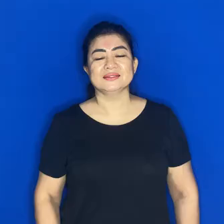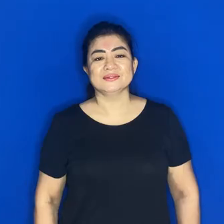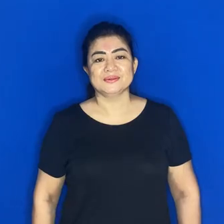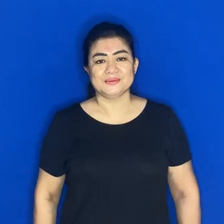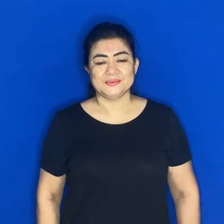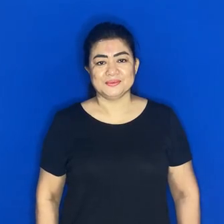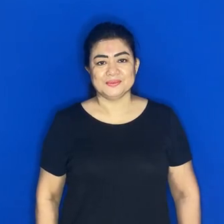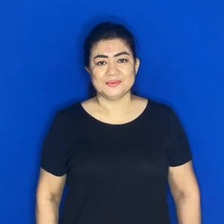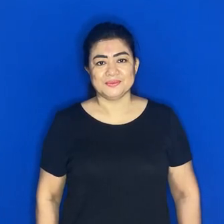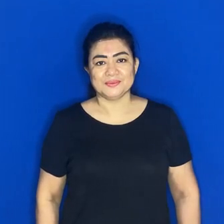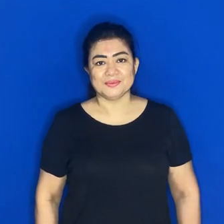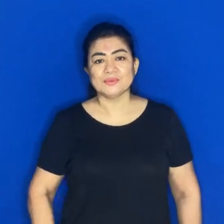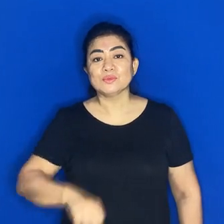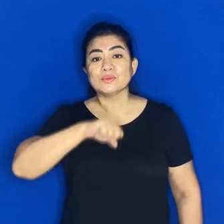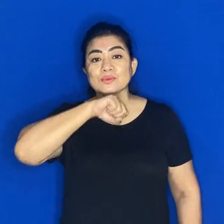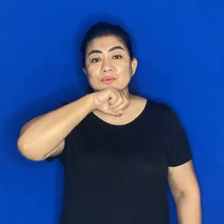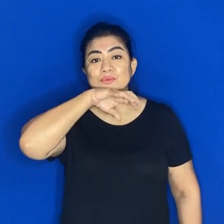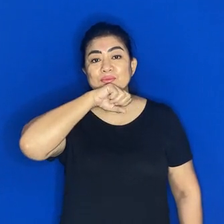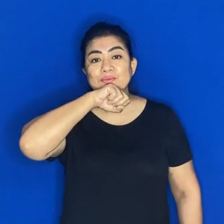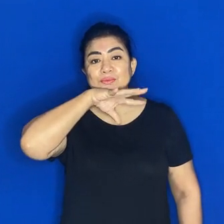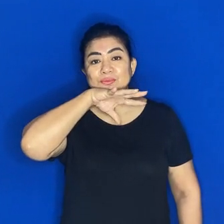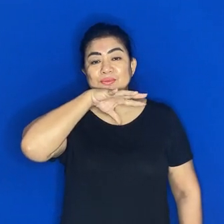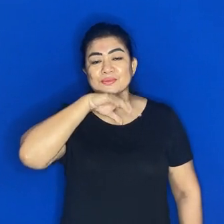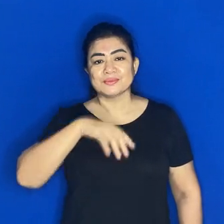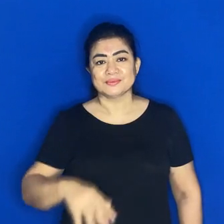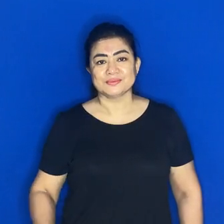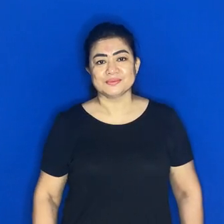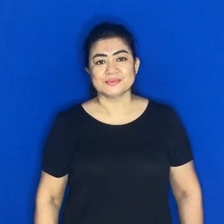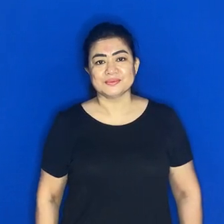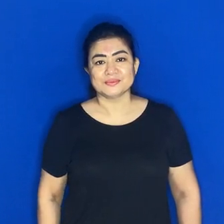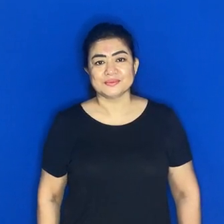grandmother